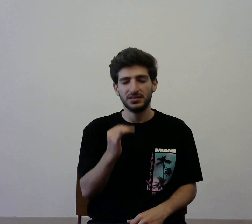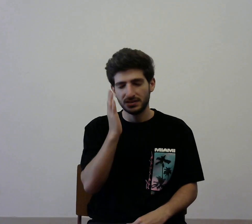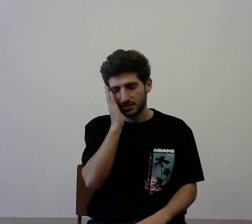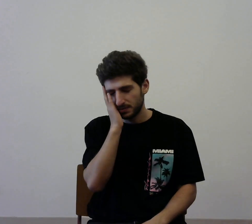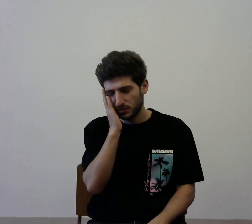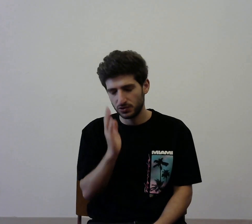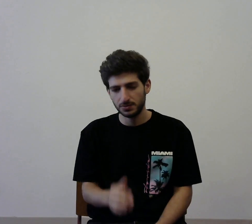yatmaq